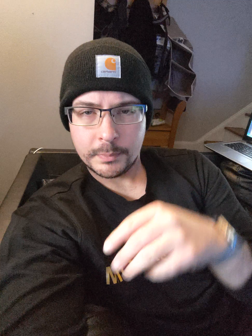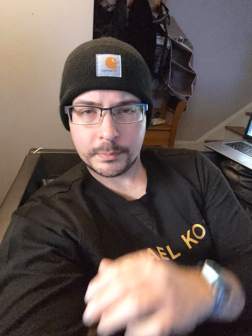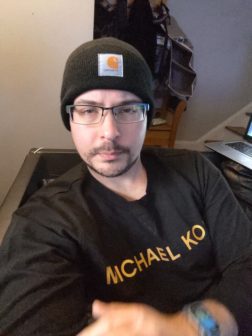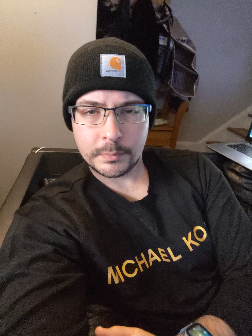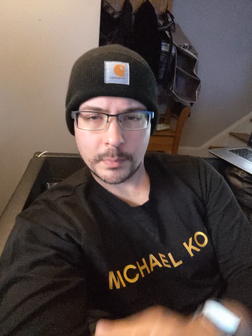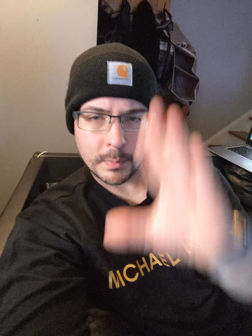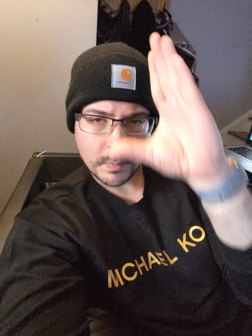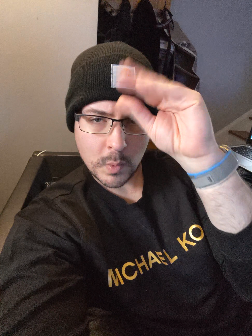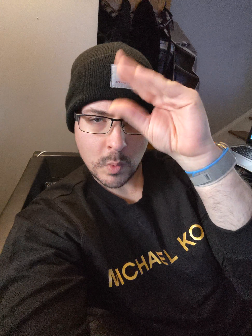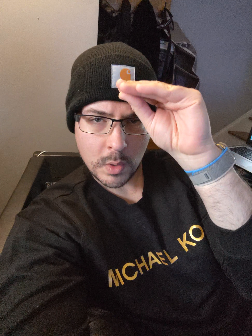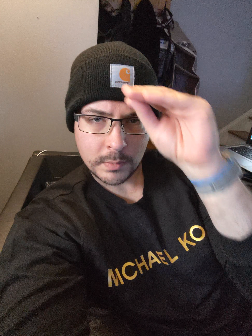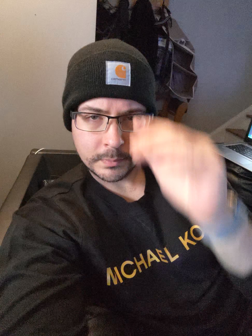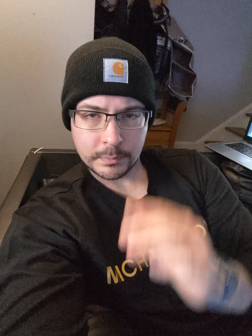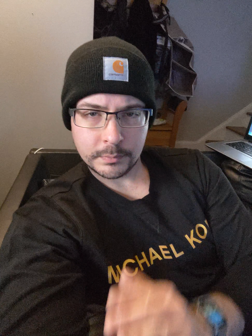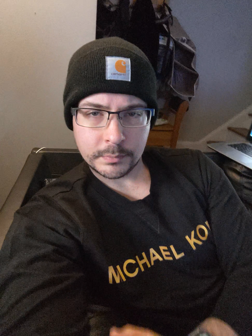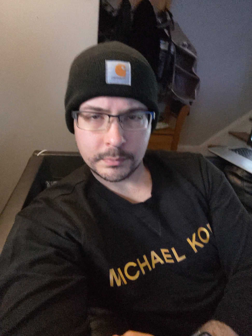boy